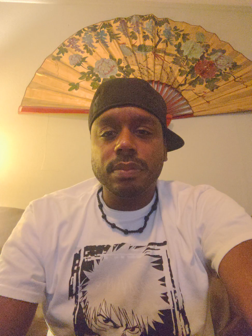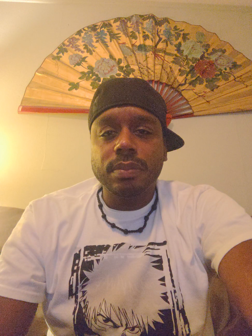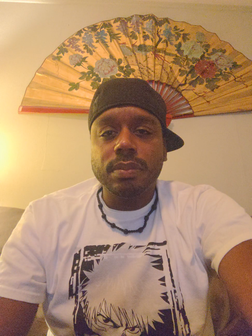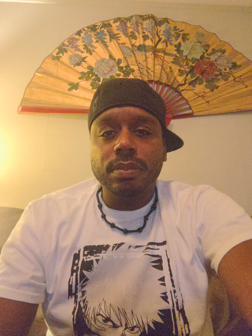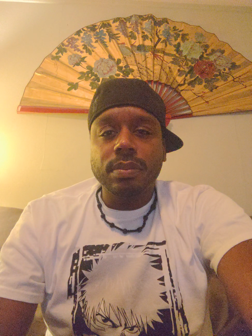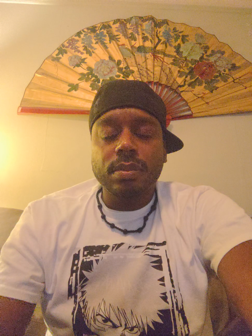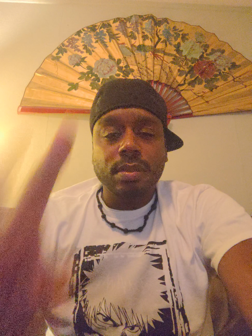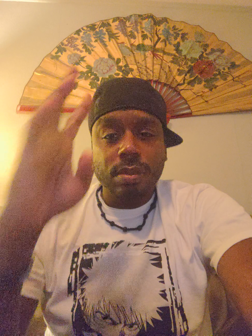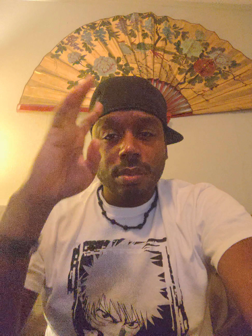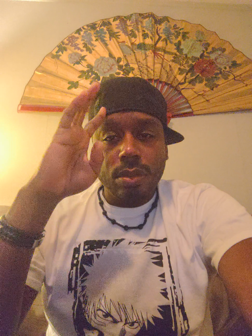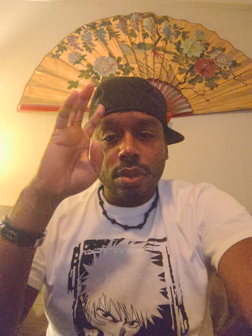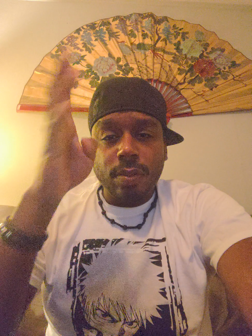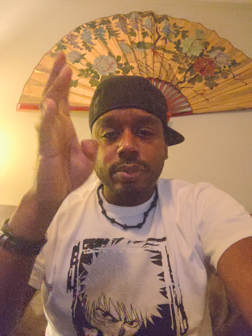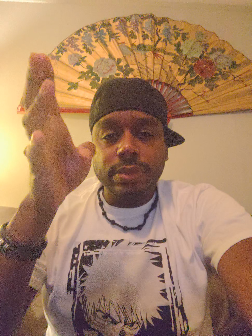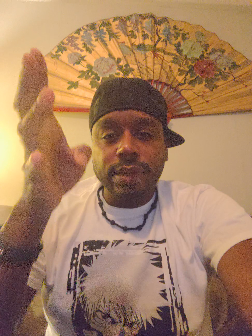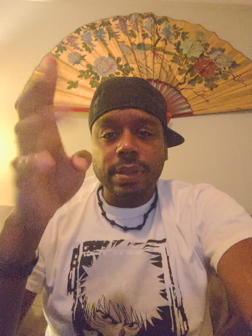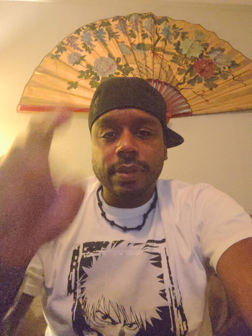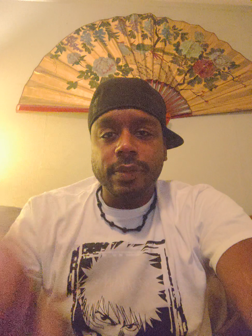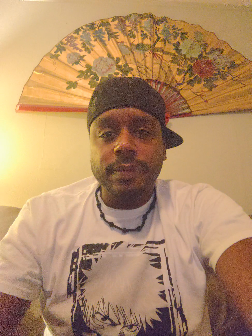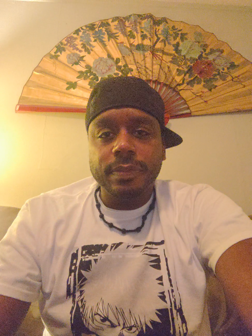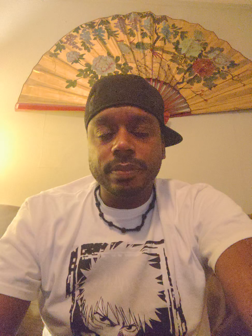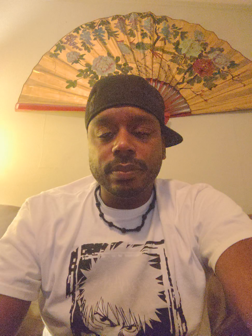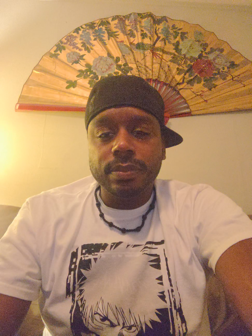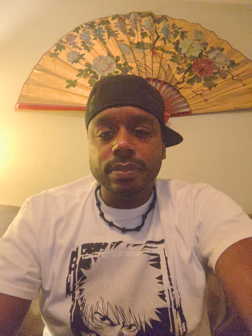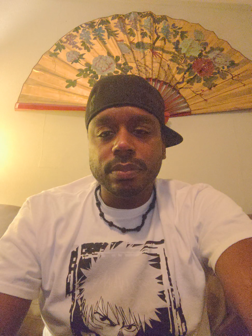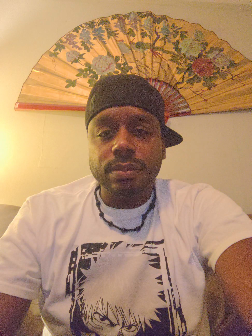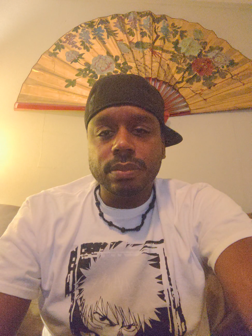pretend